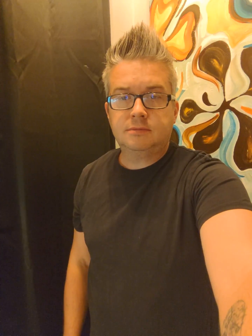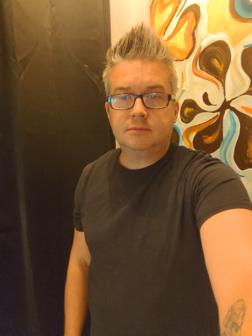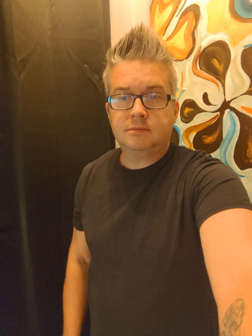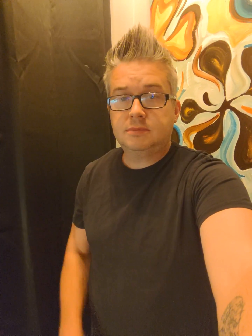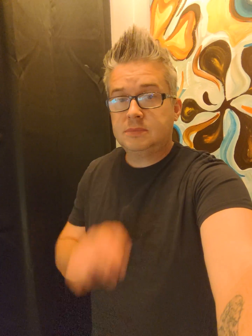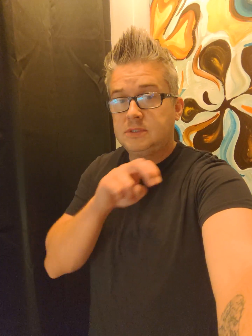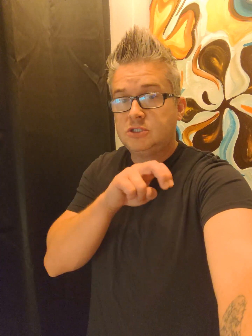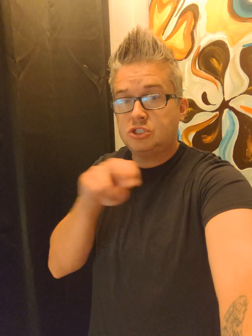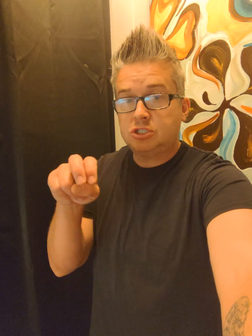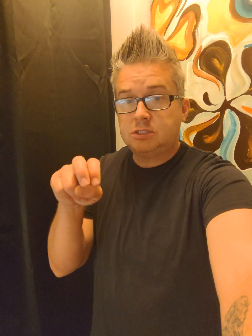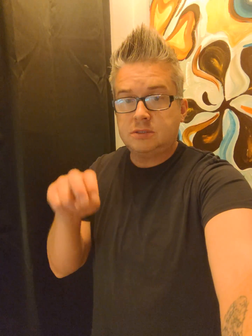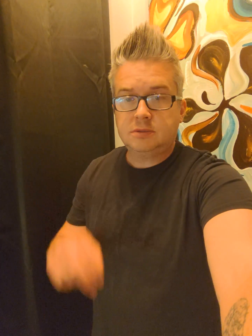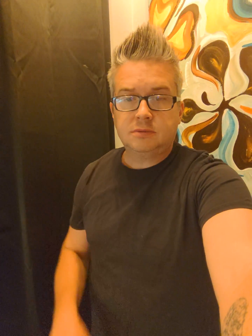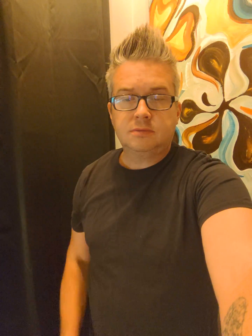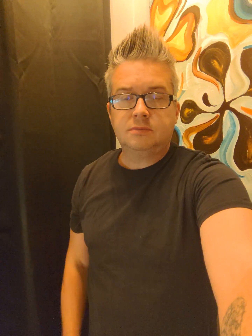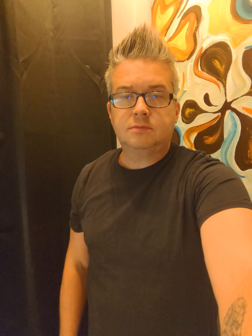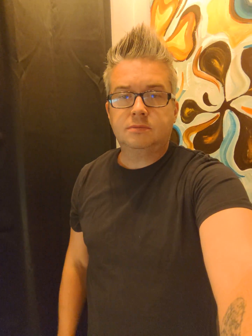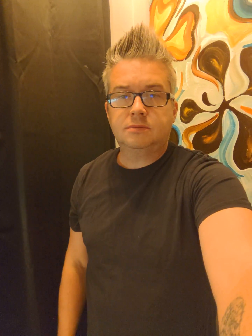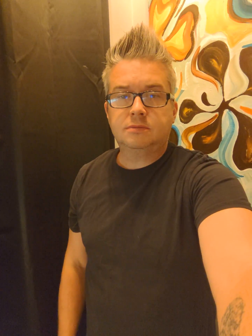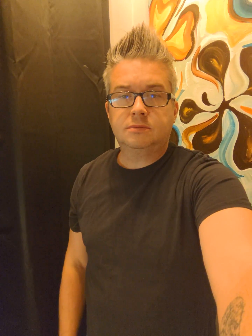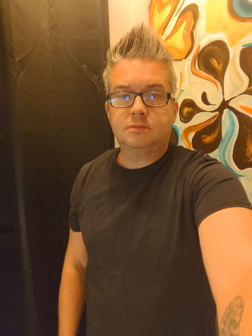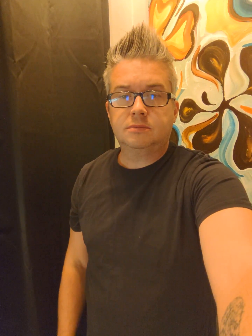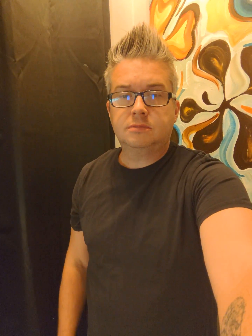couch